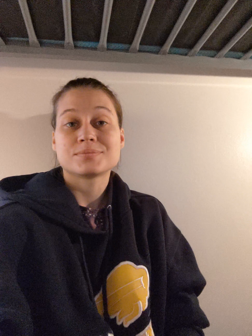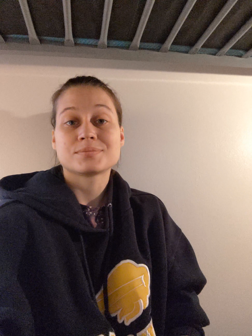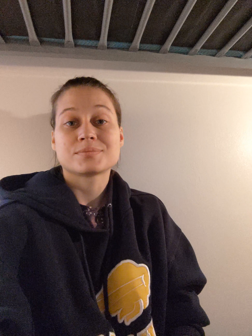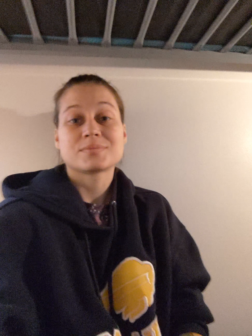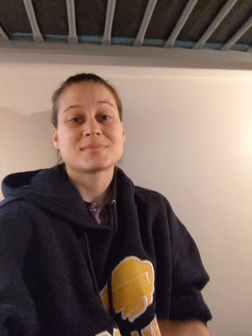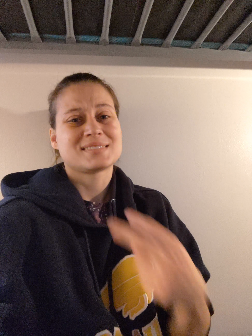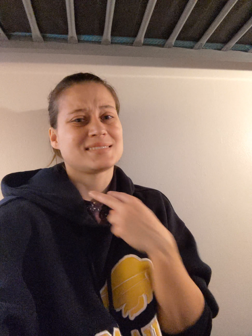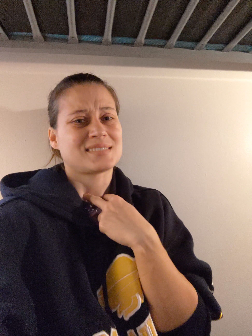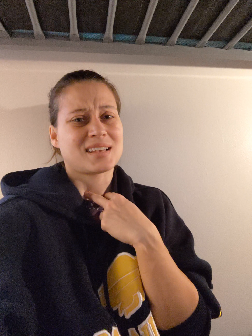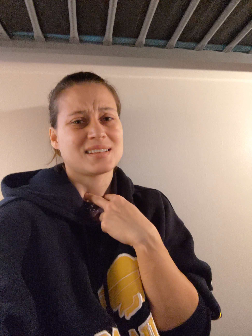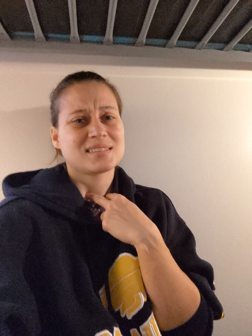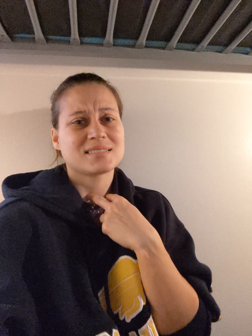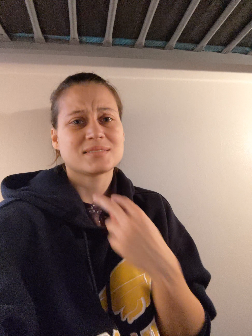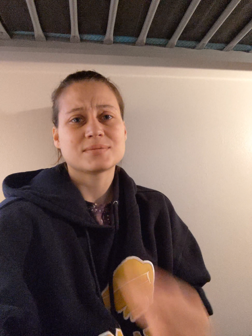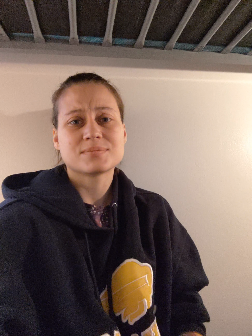stuck